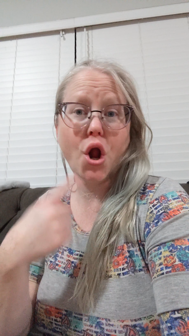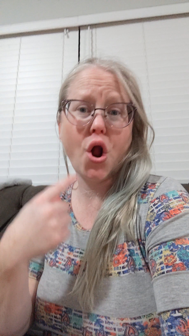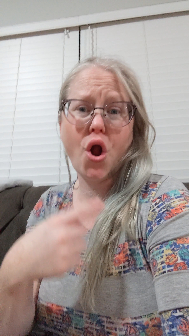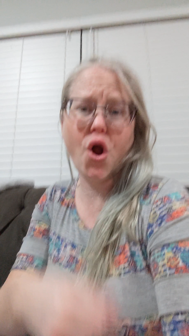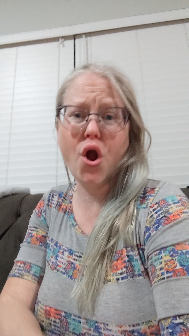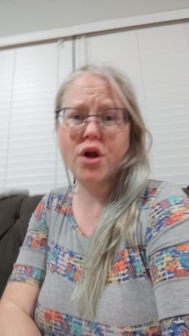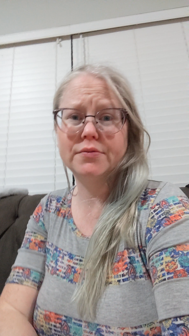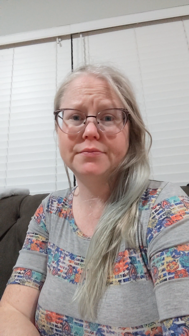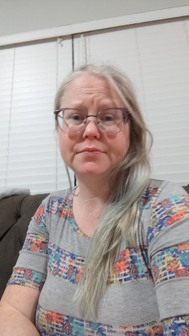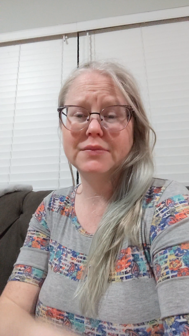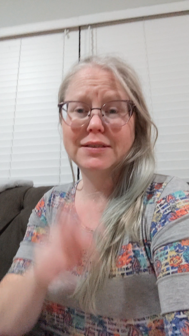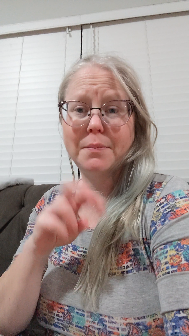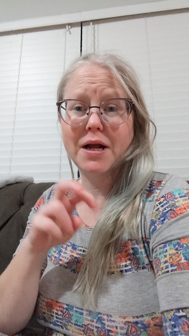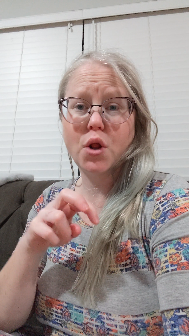potato